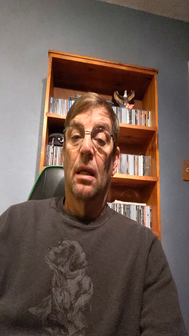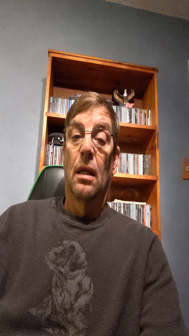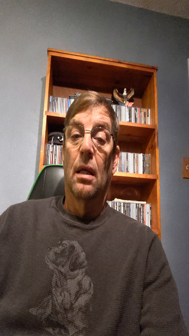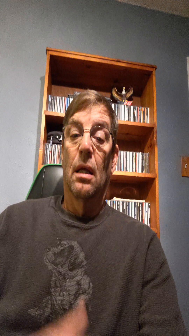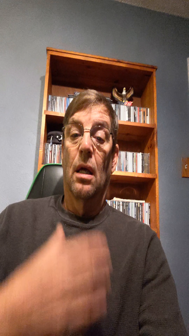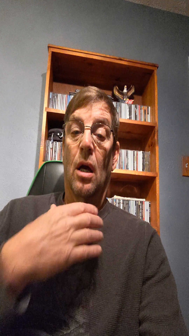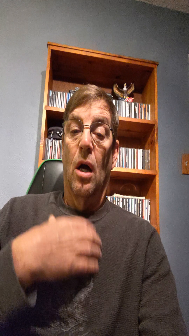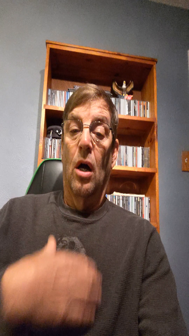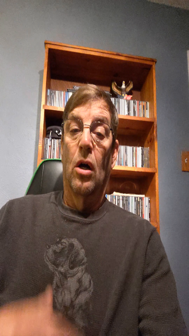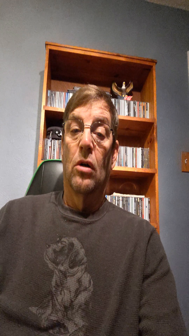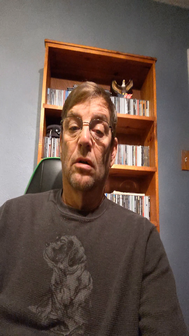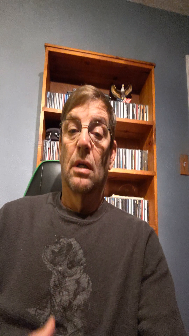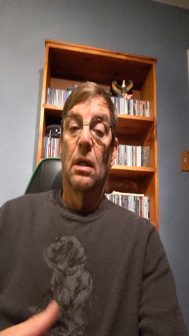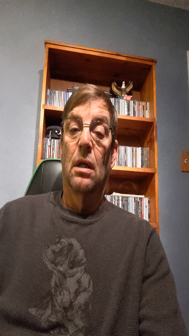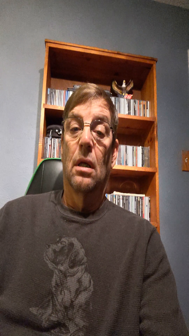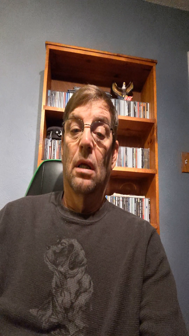hungry